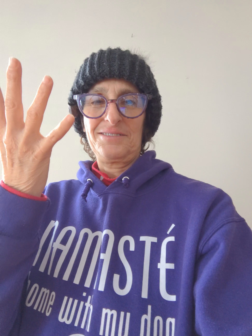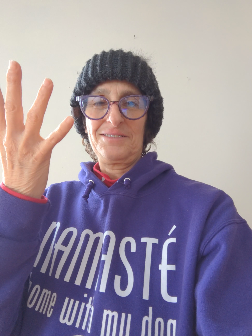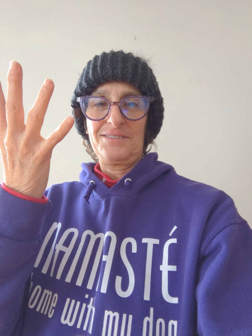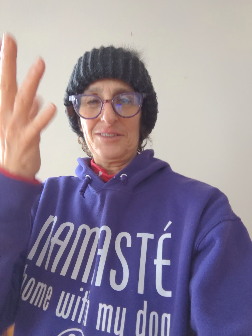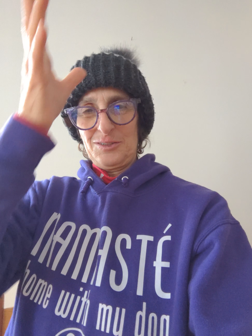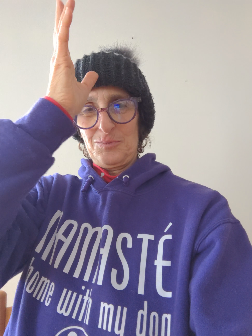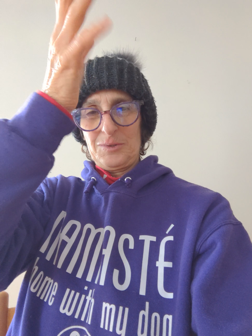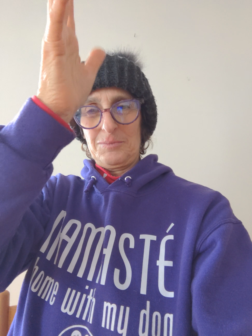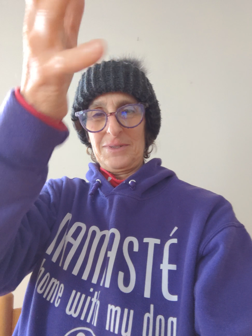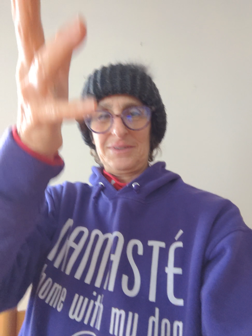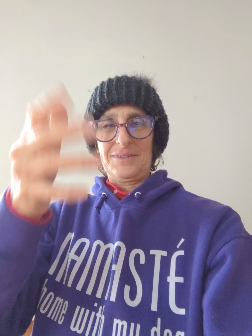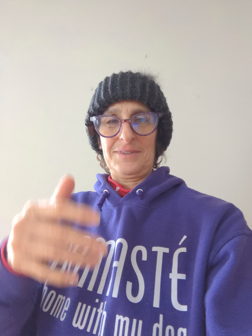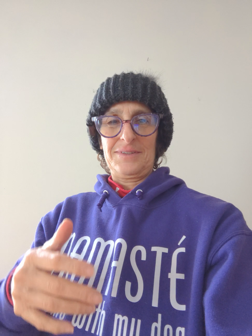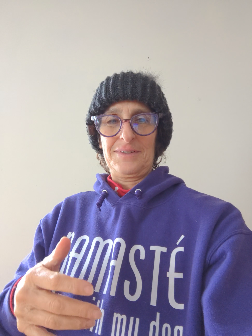grandpa